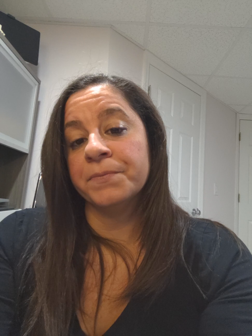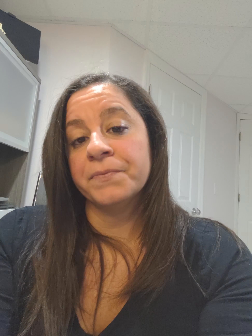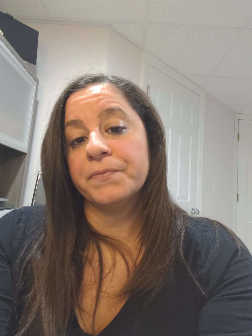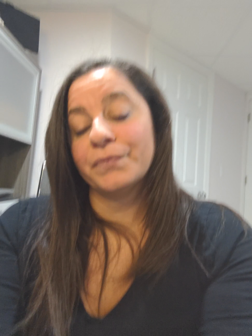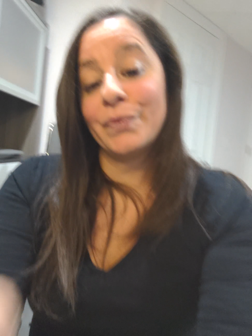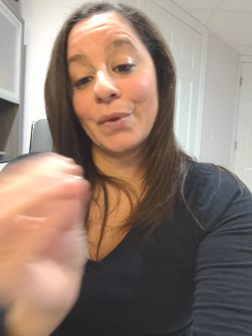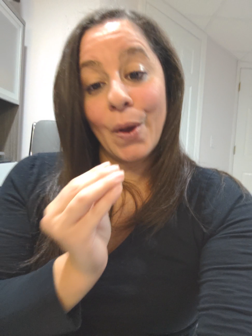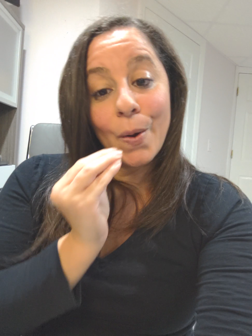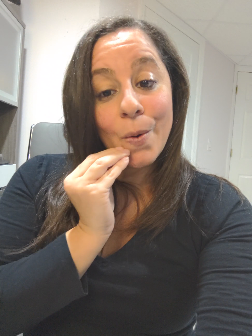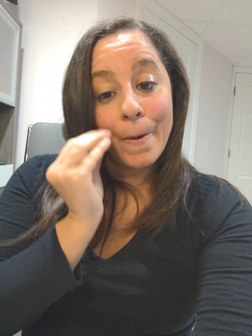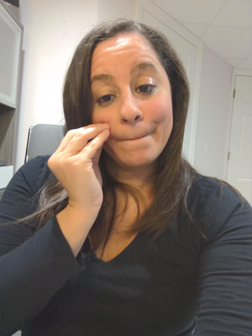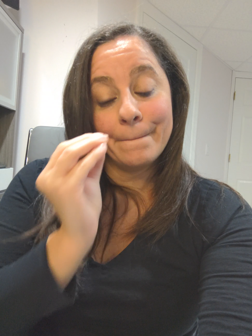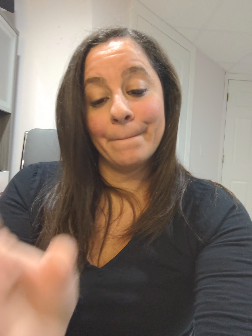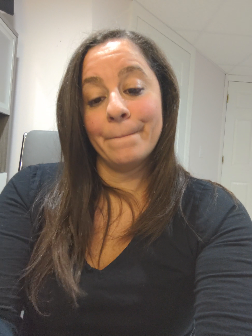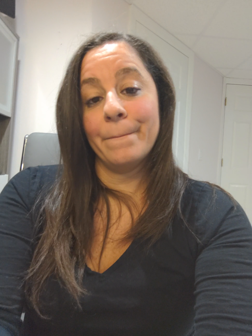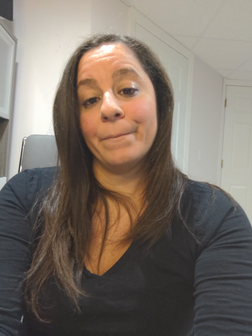home